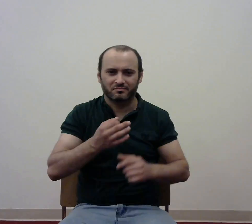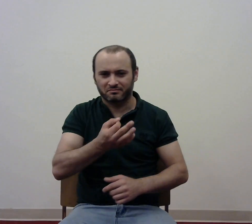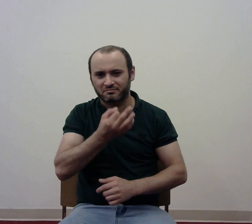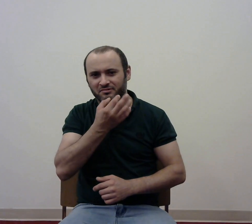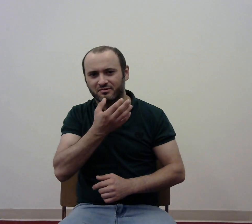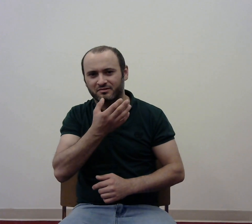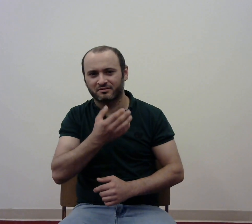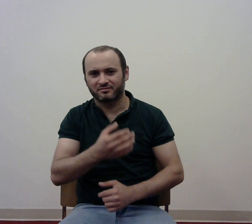xoşu gəlmək